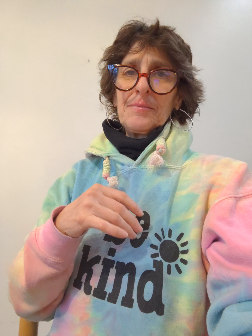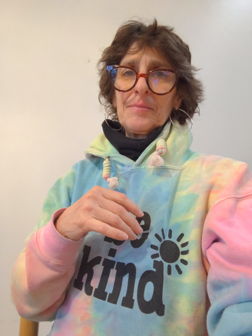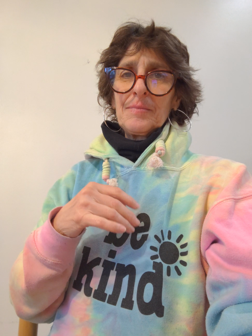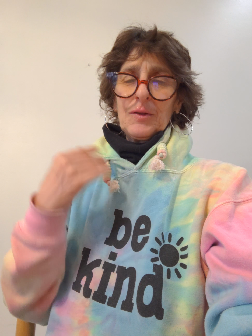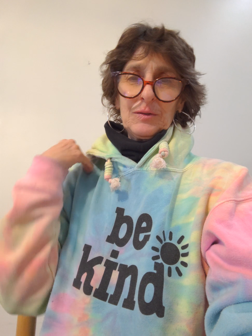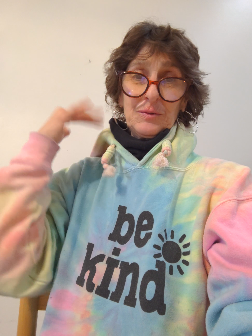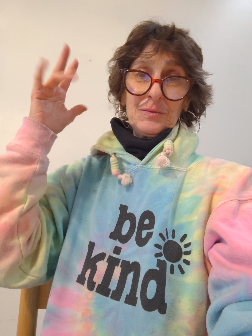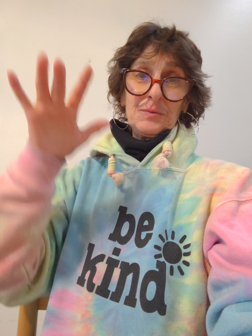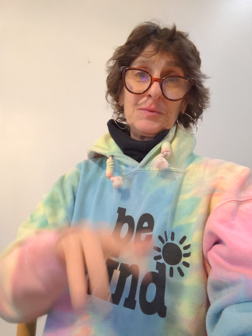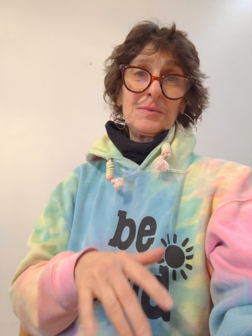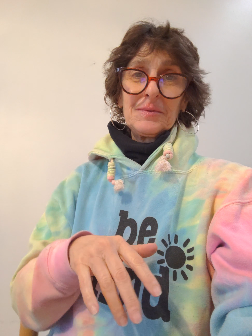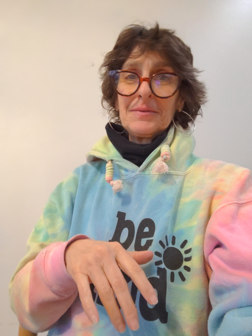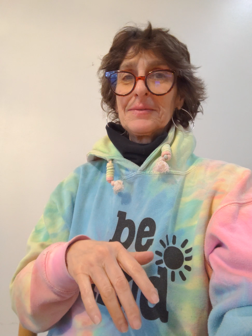snow